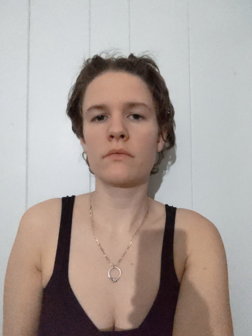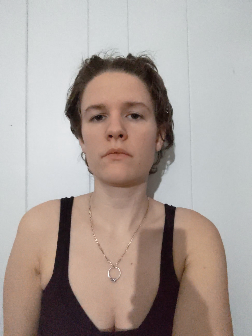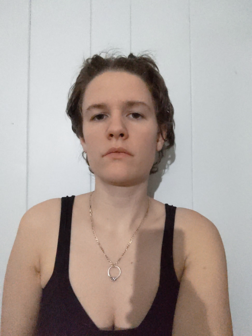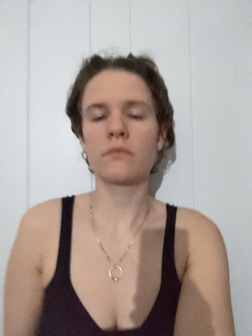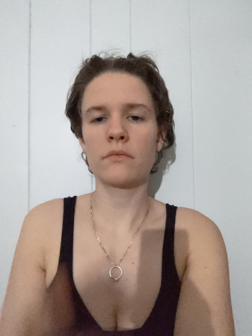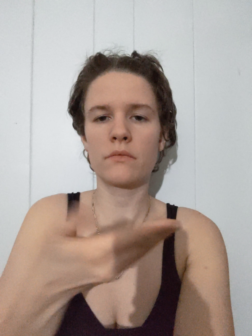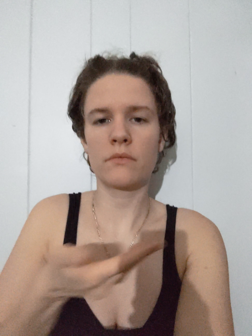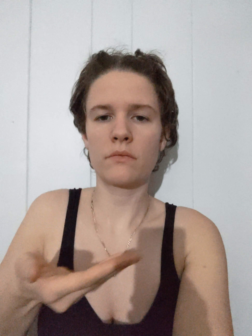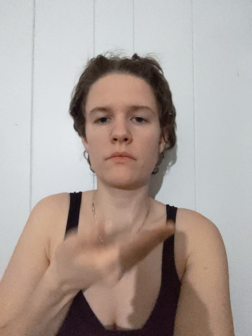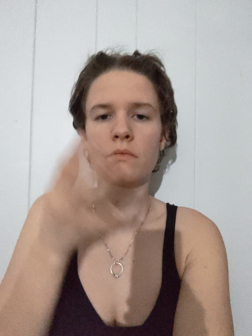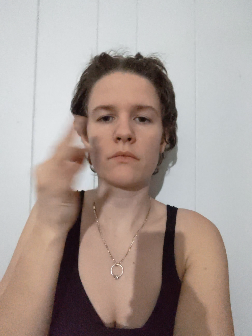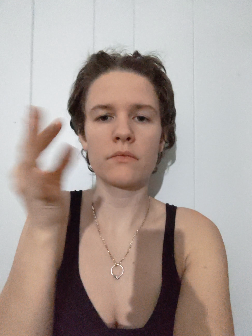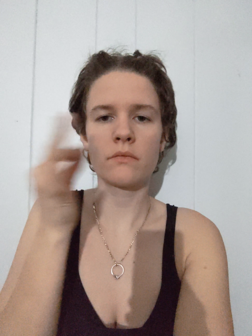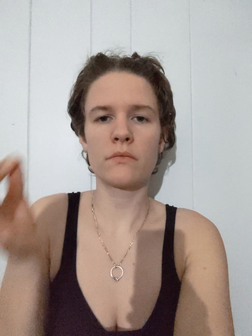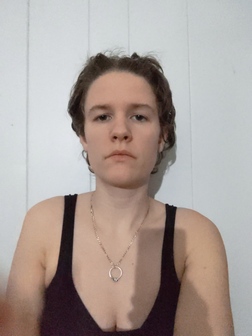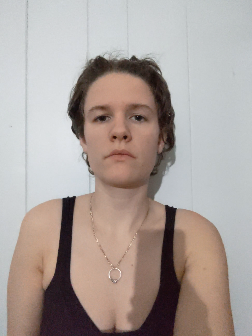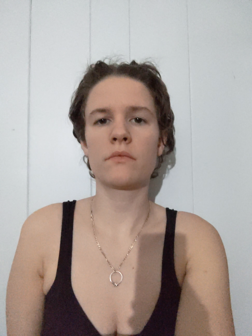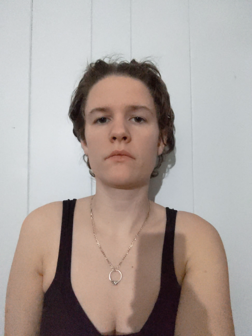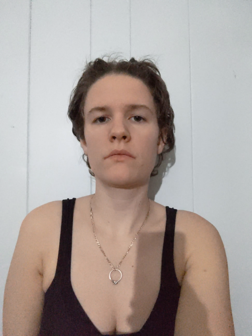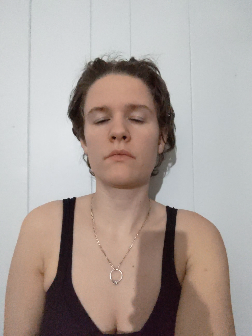kitty